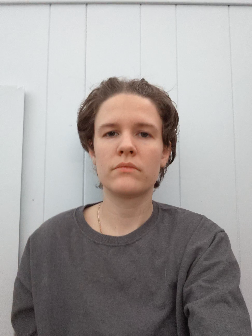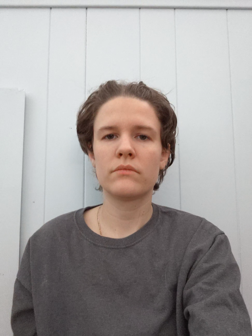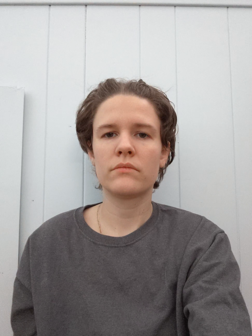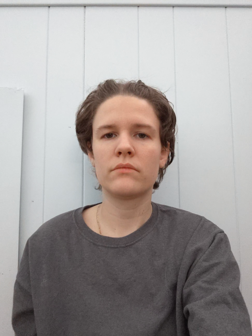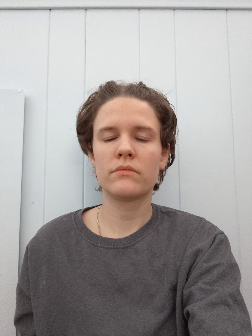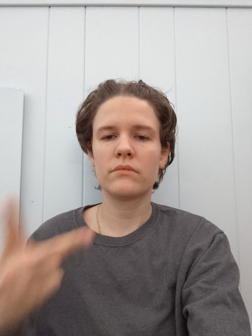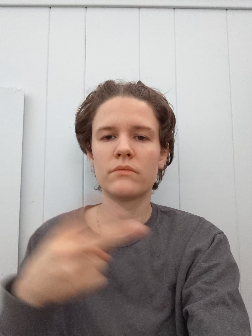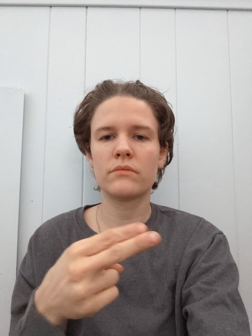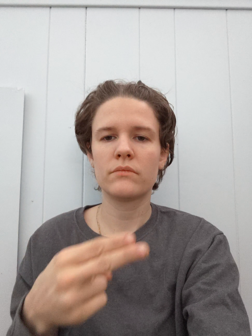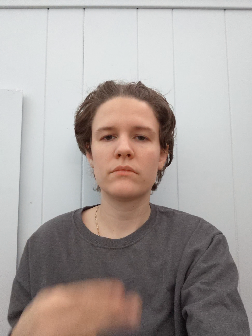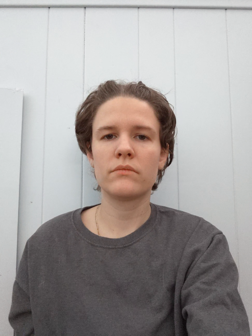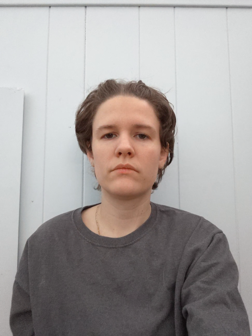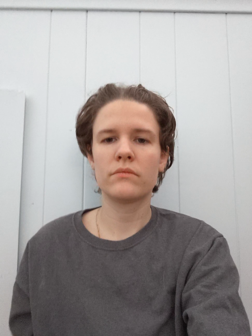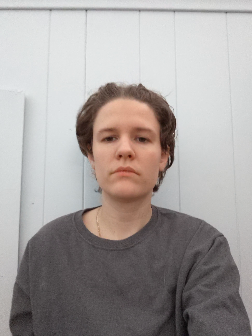cut